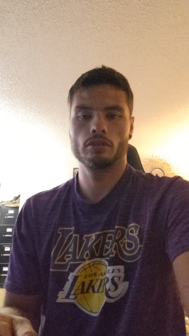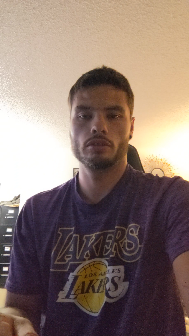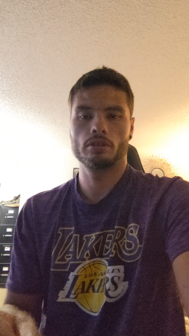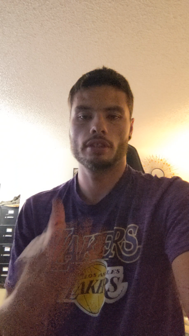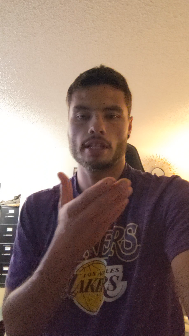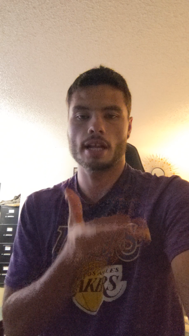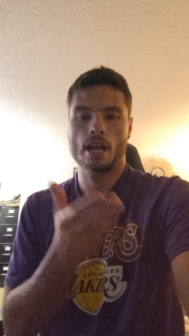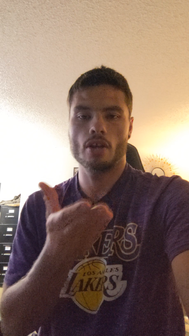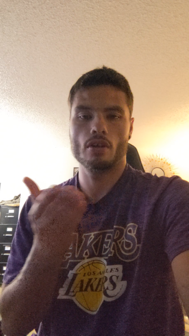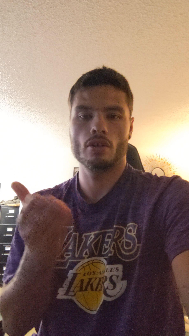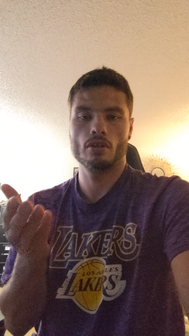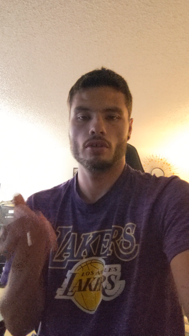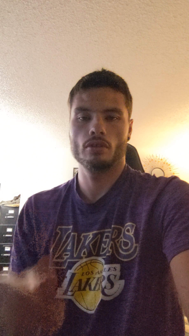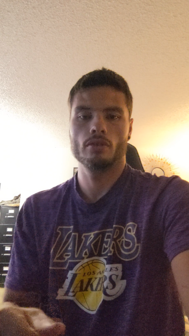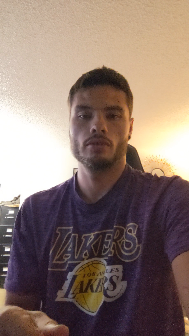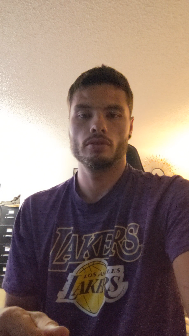carry